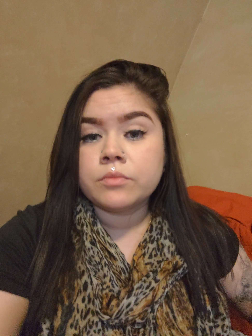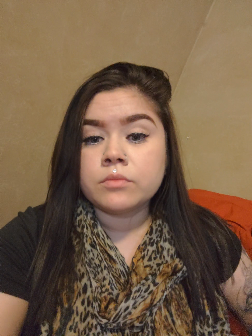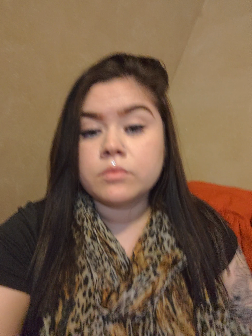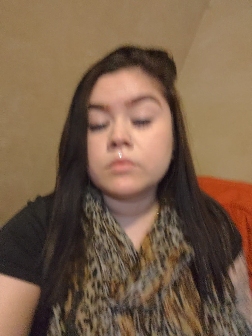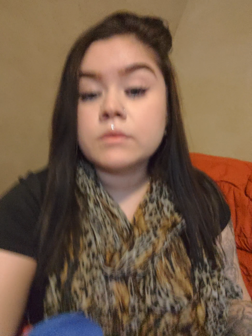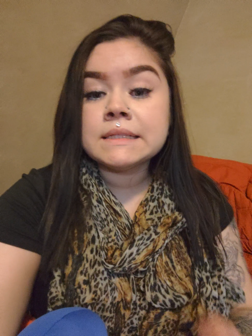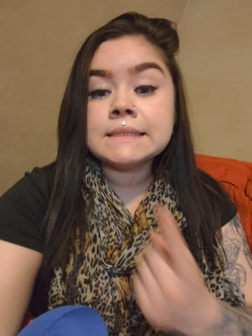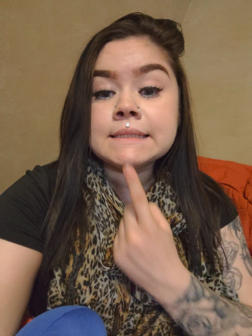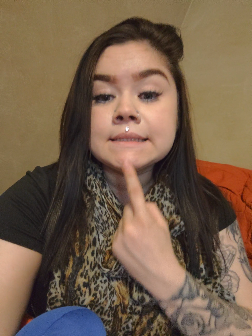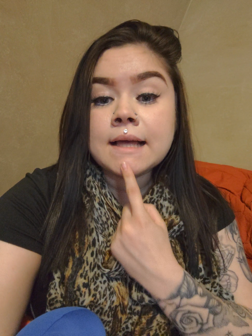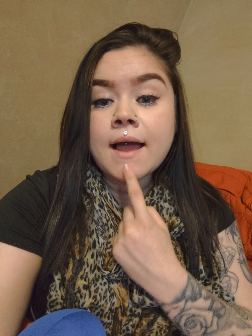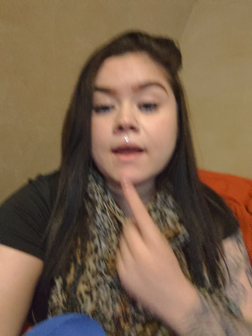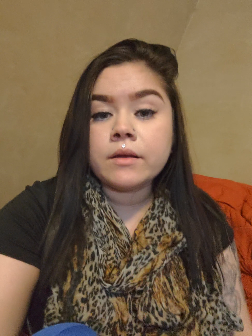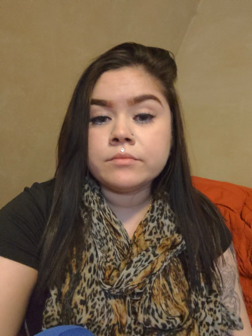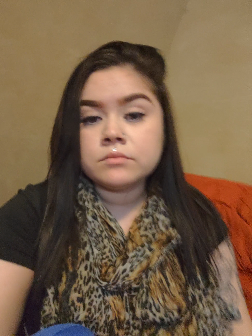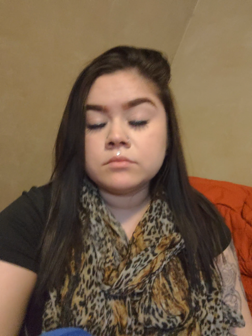say